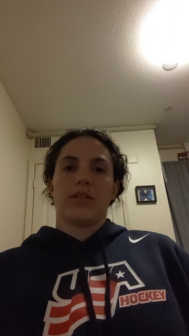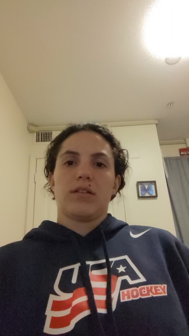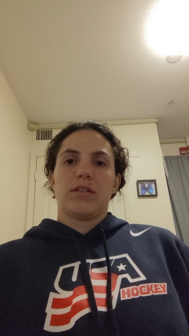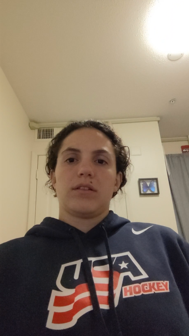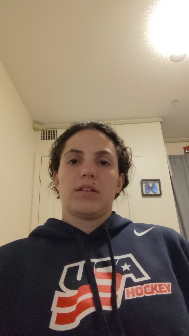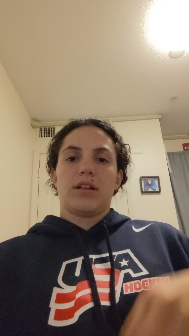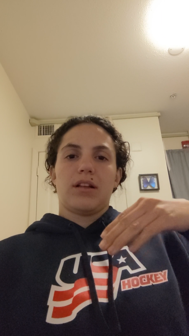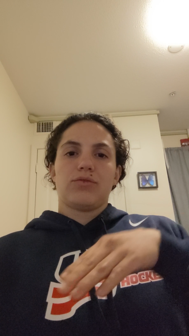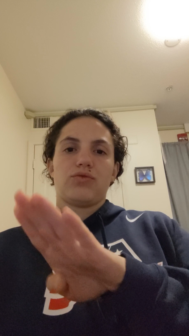enter